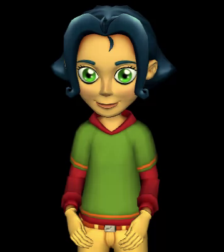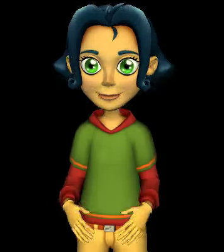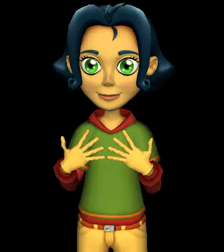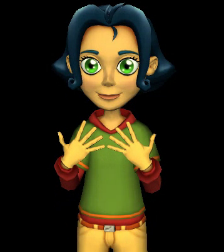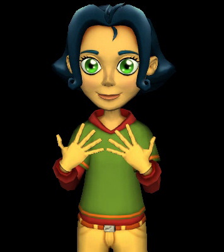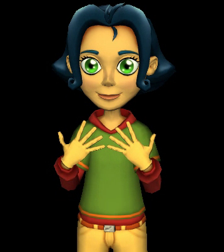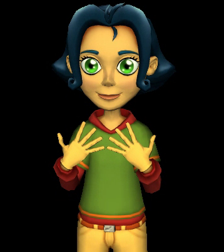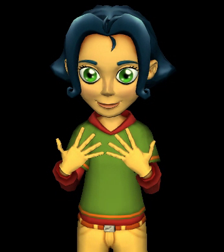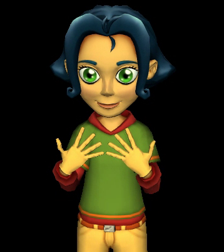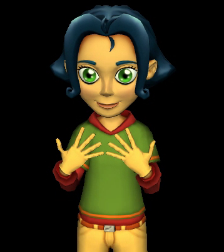يد